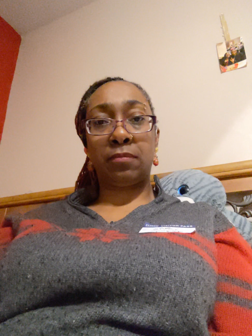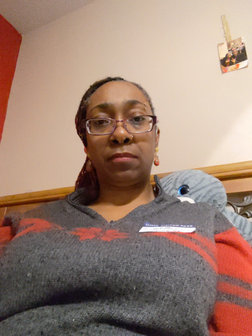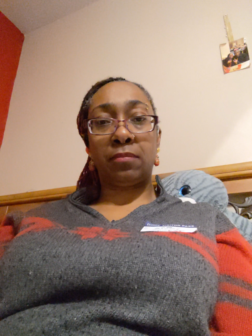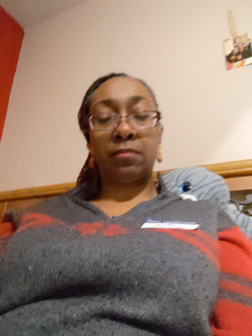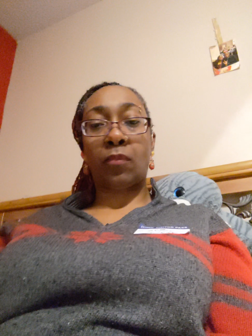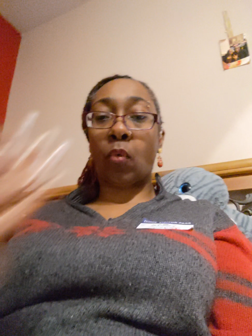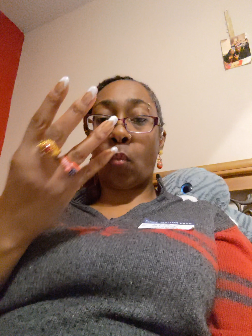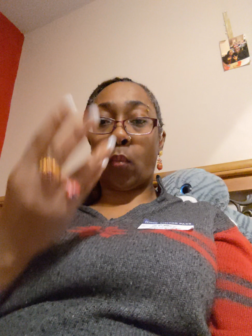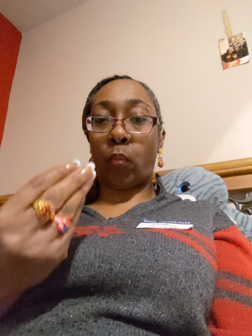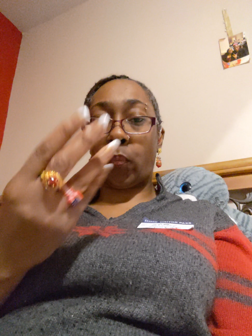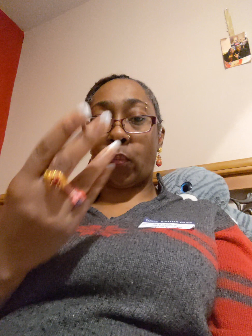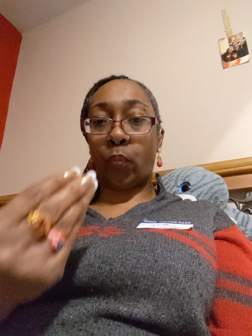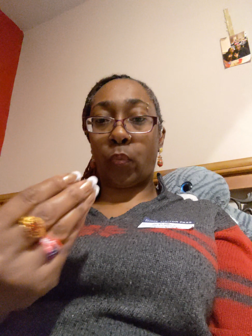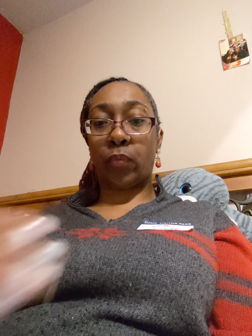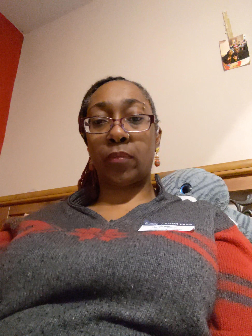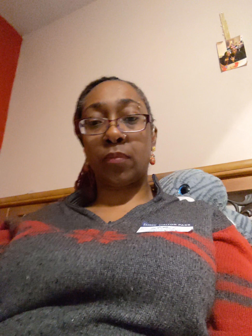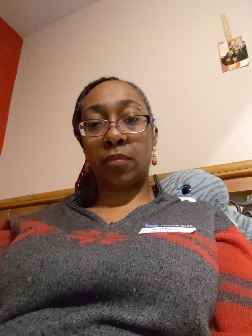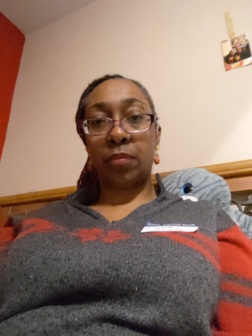wet